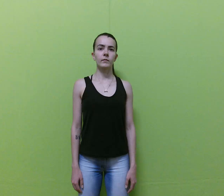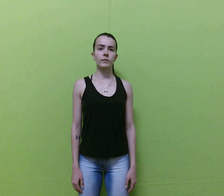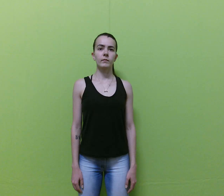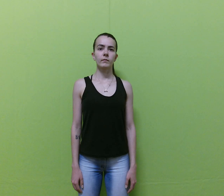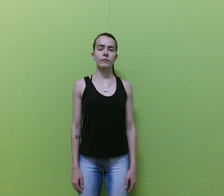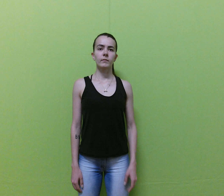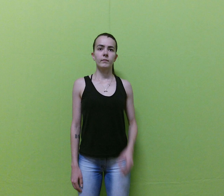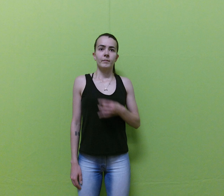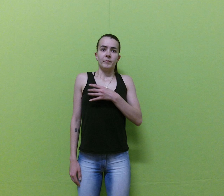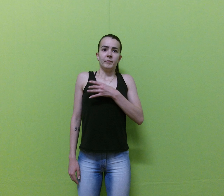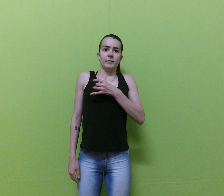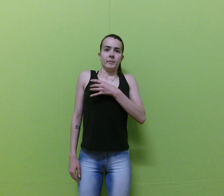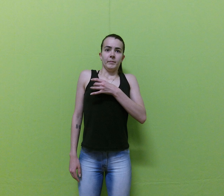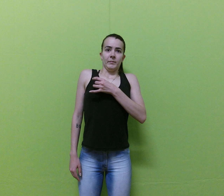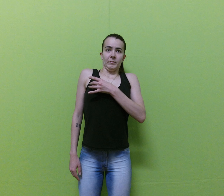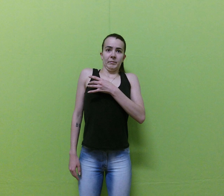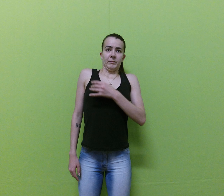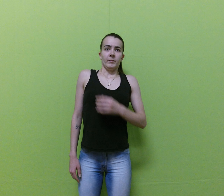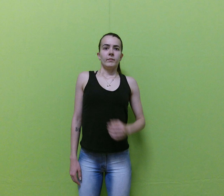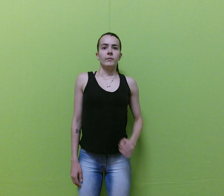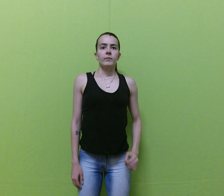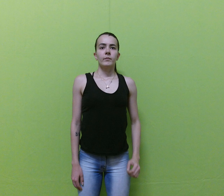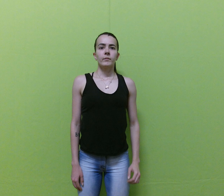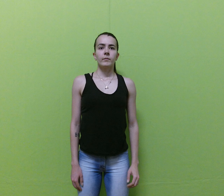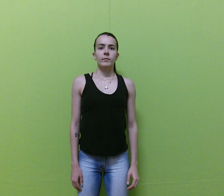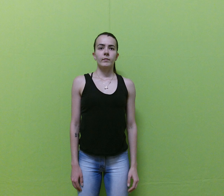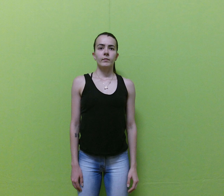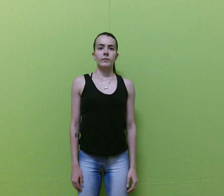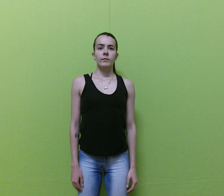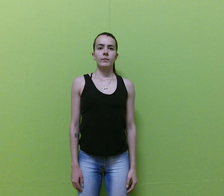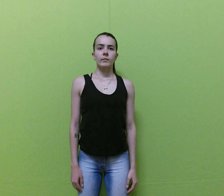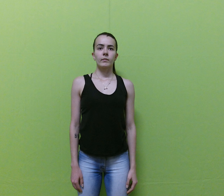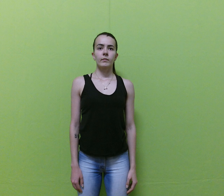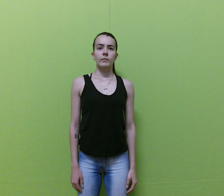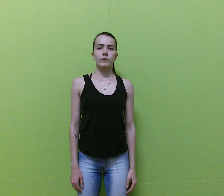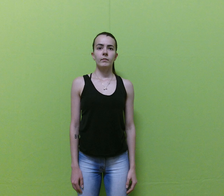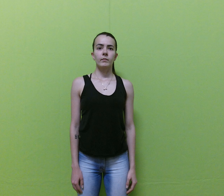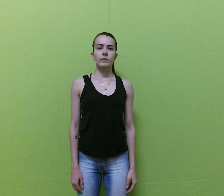medo